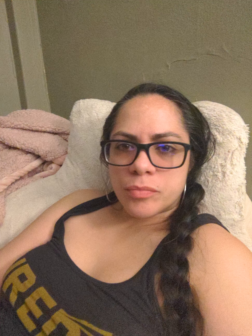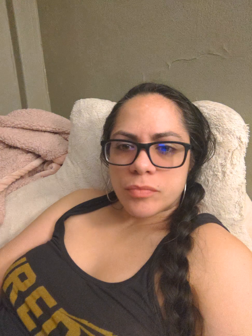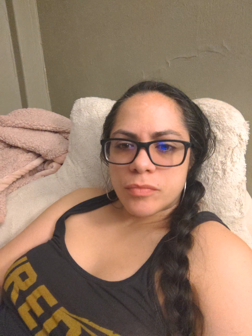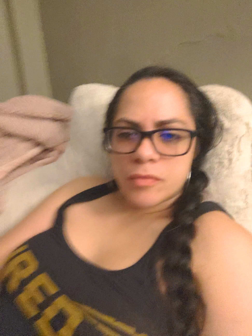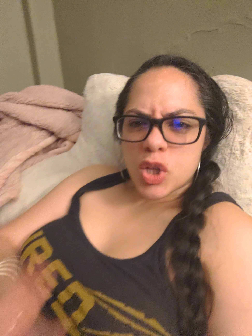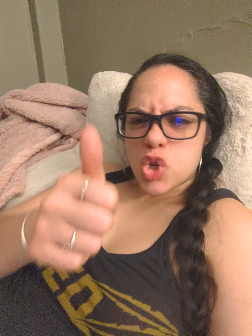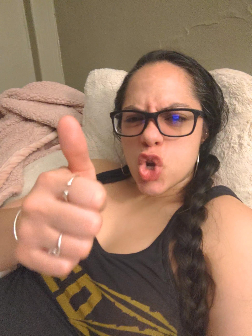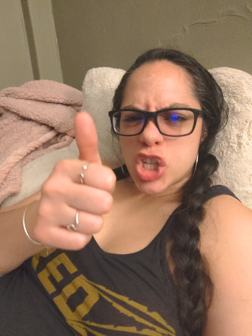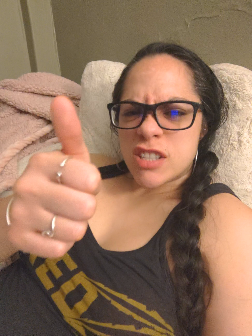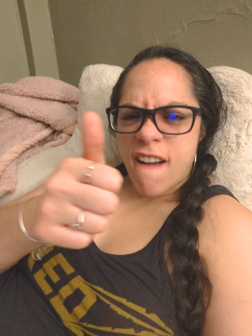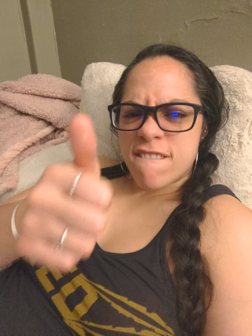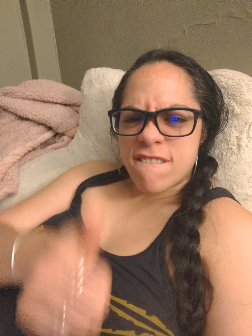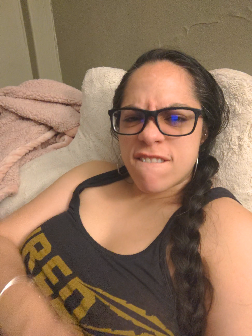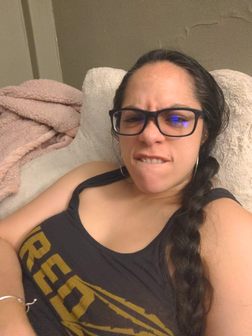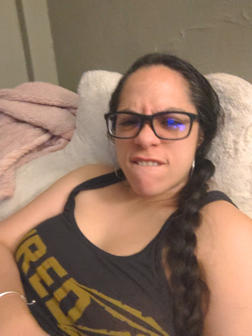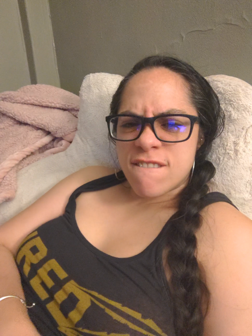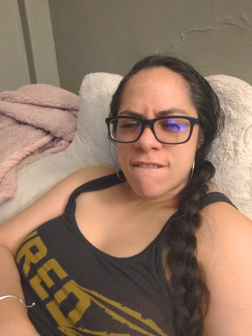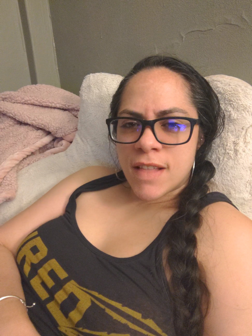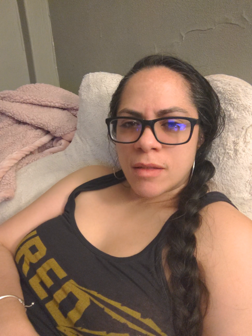yourself